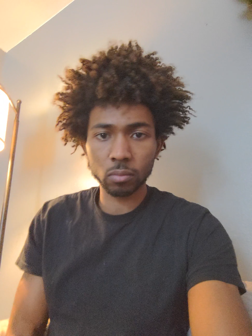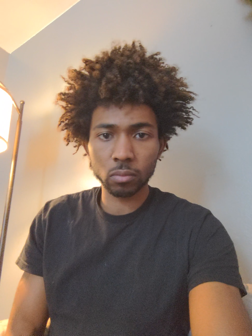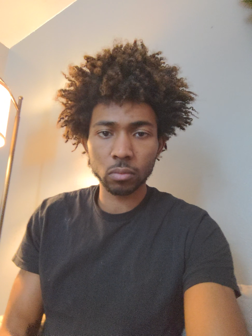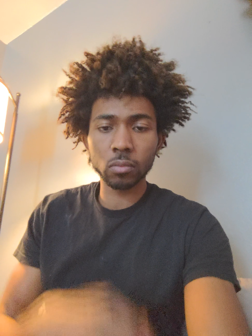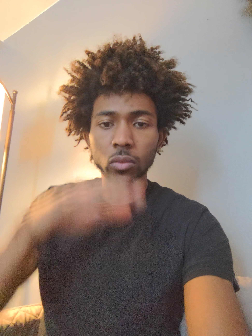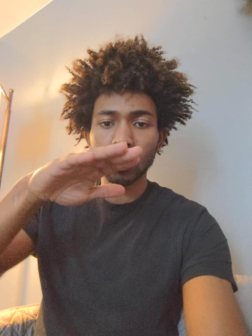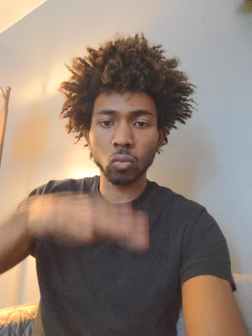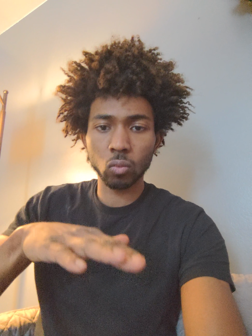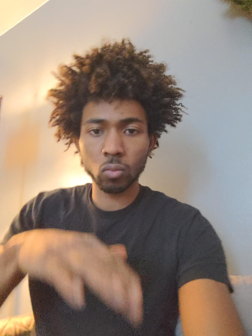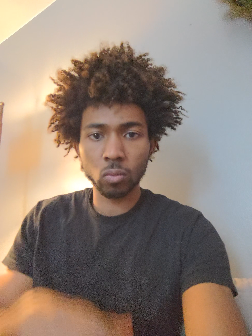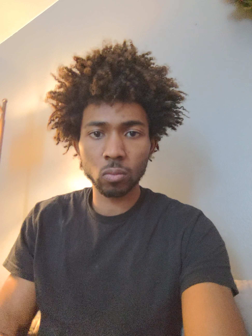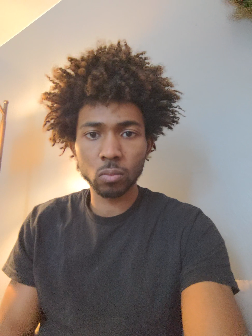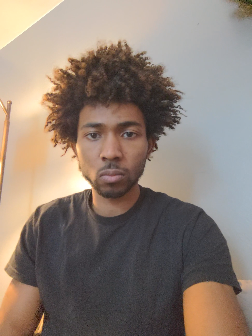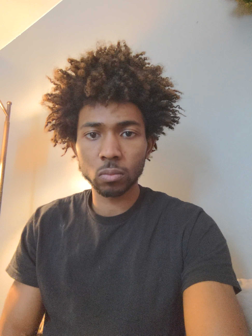on